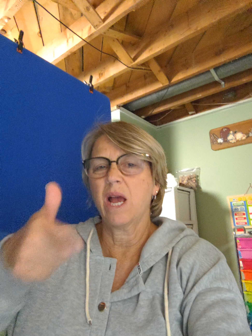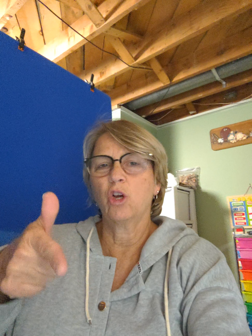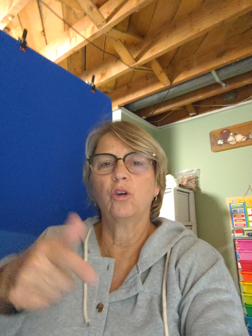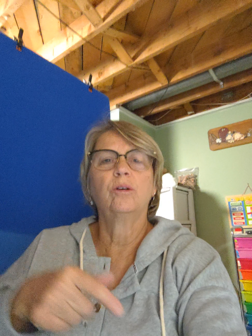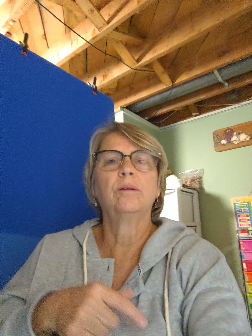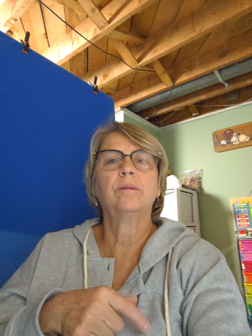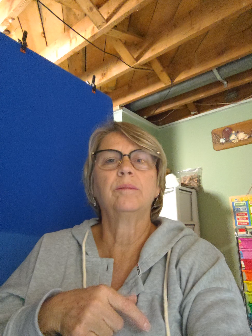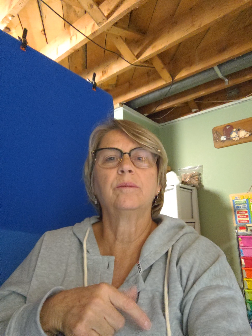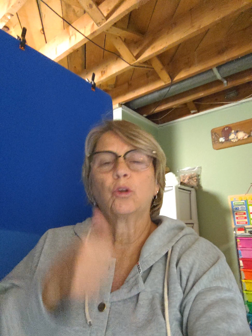later